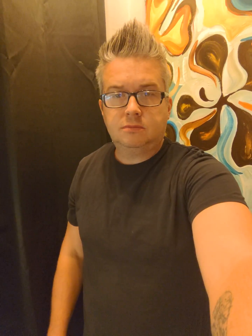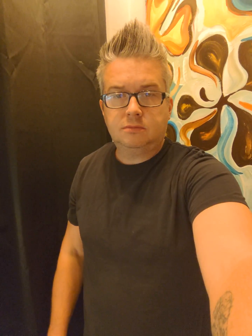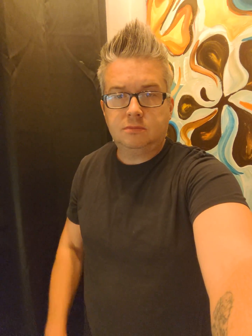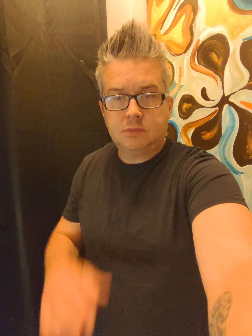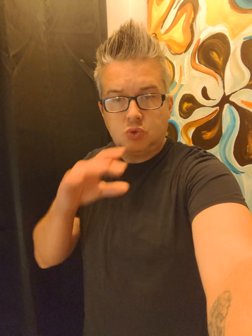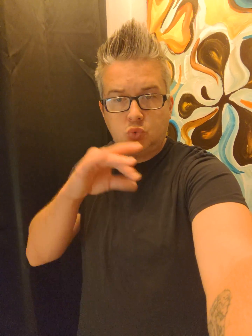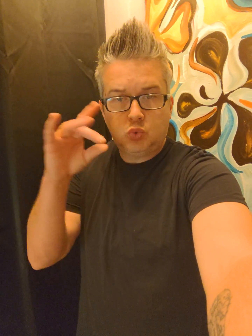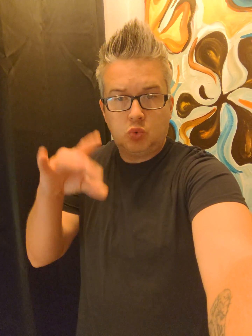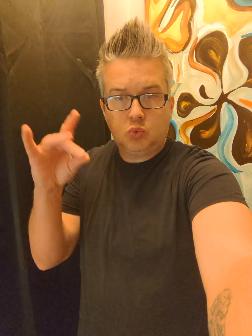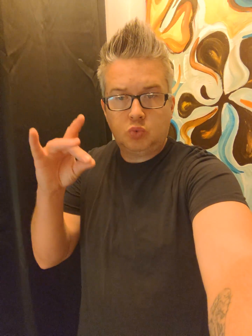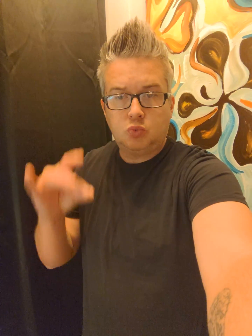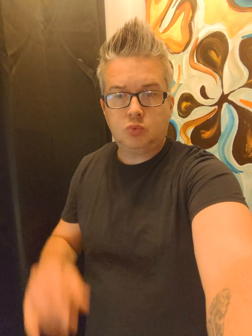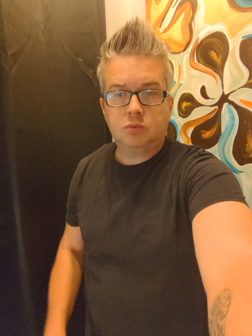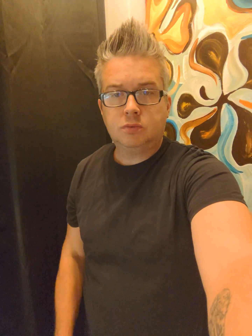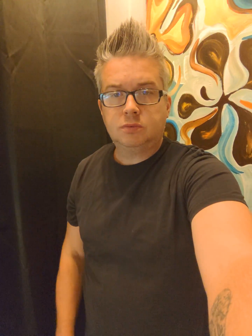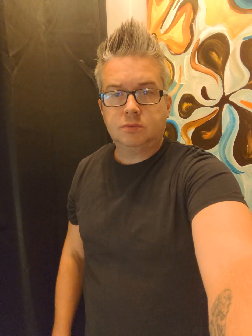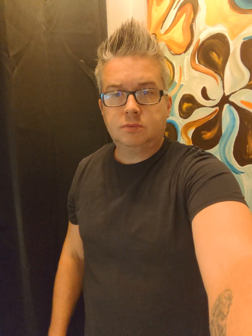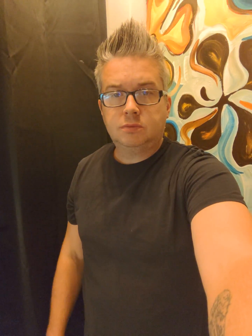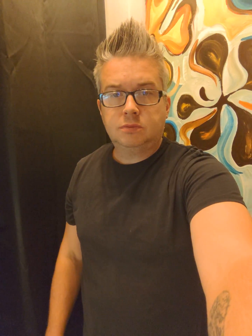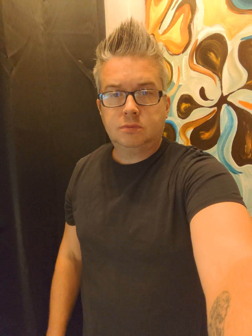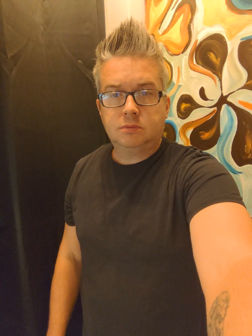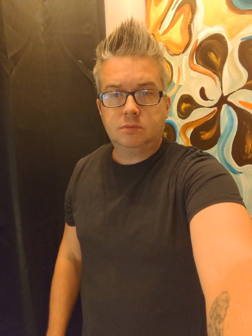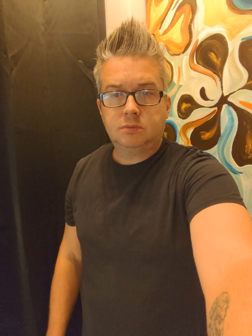choose